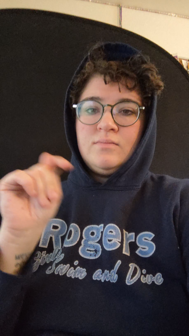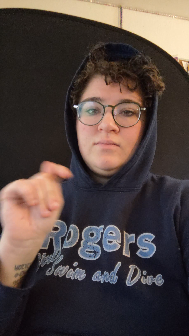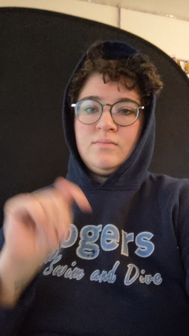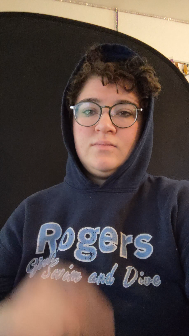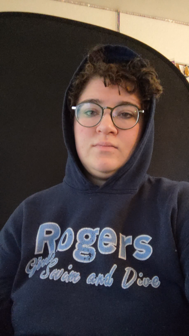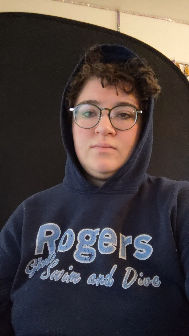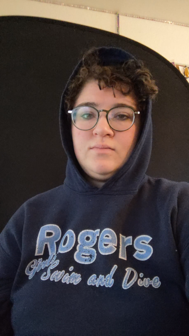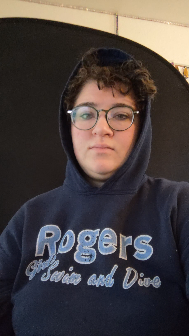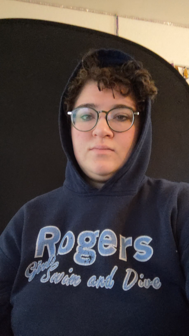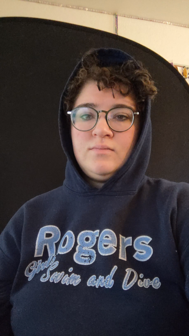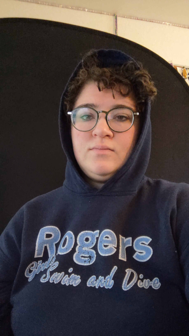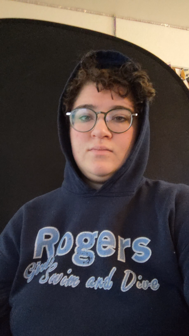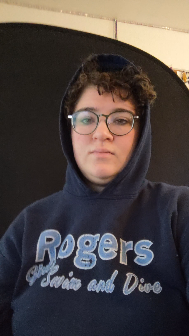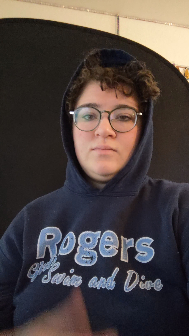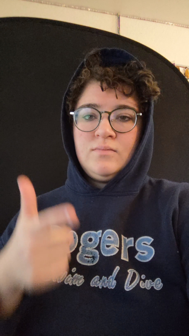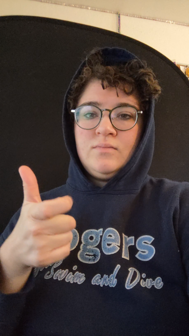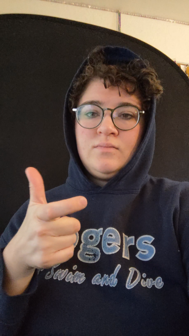run